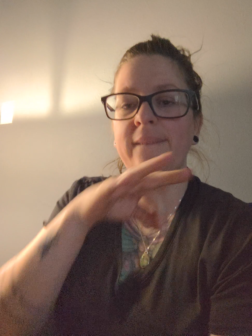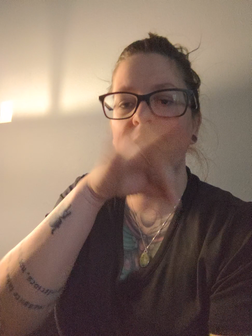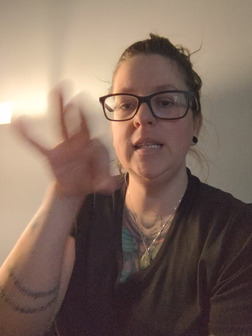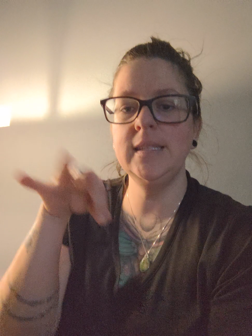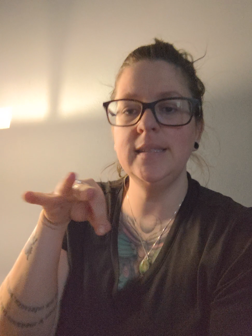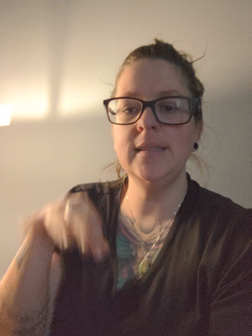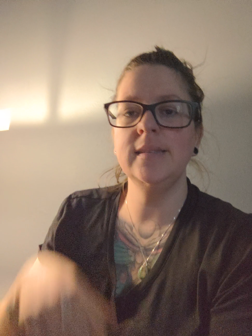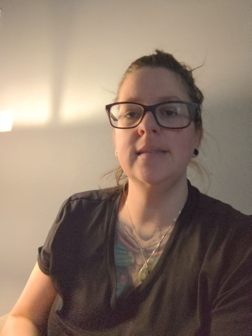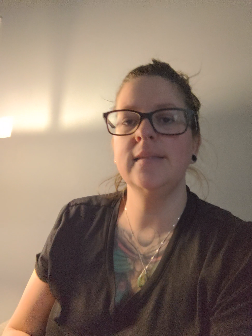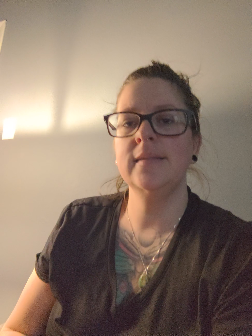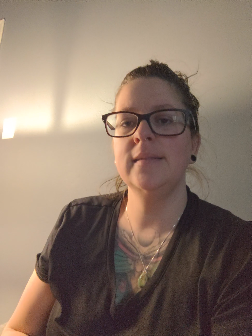feet